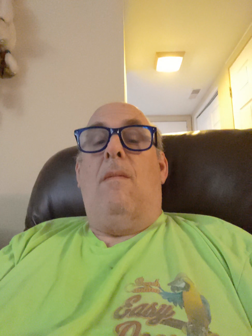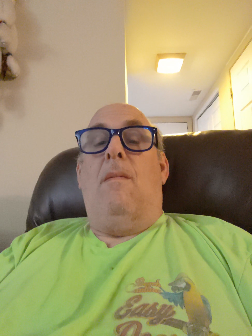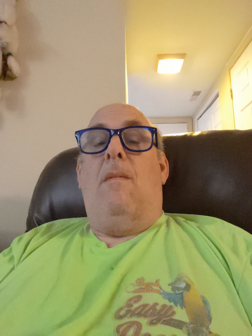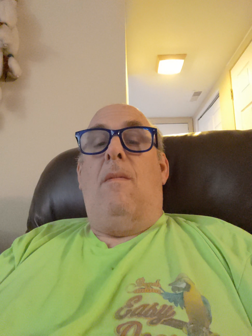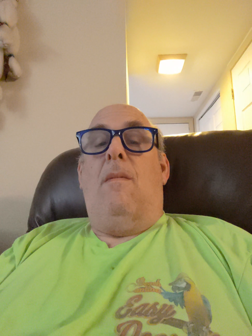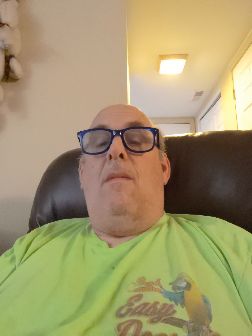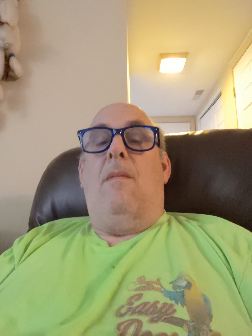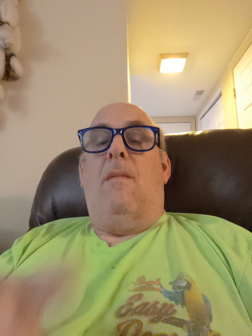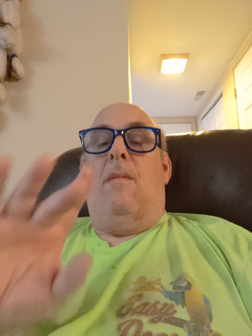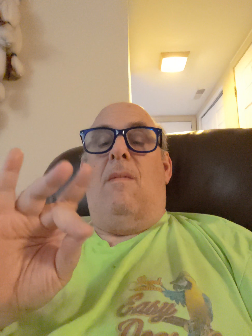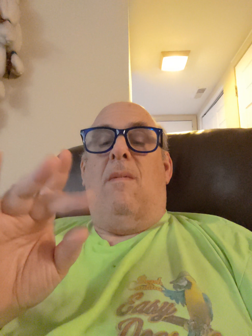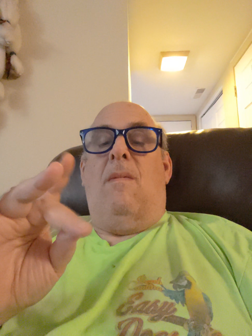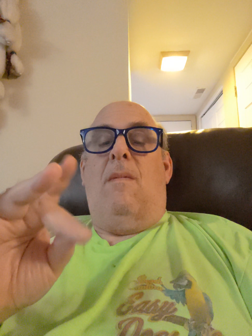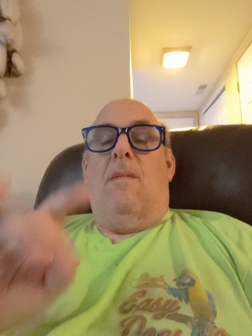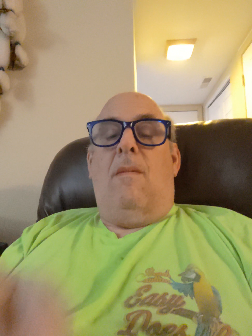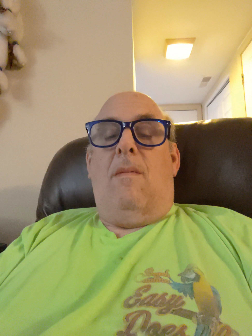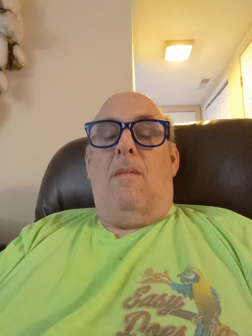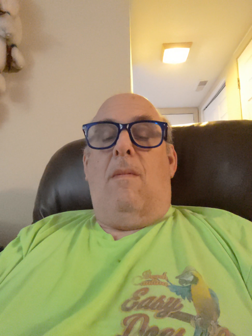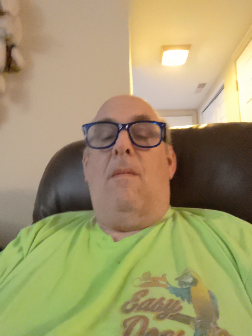sticky